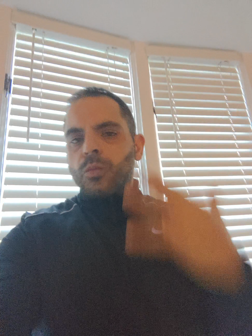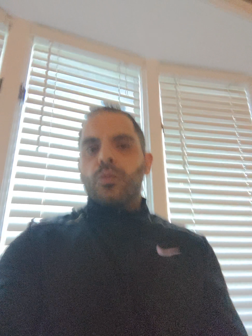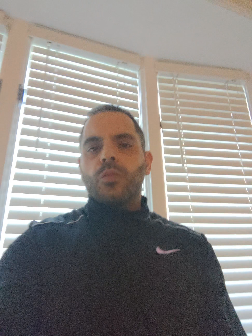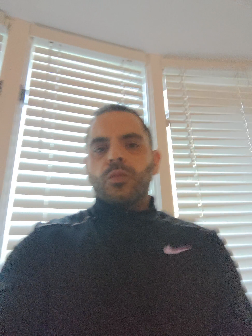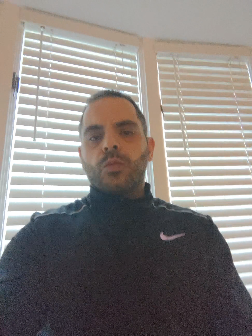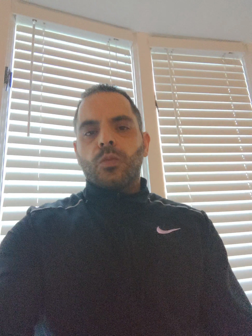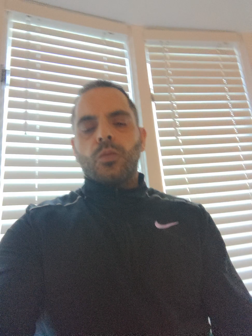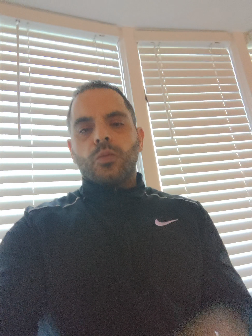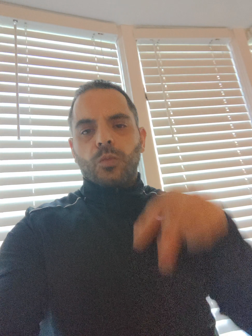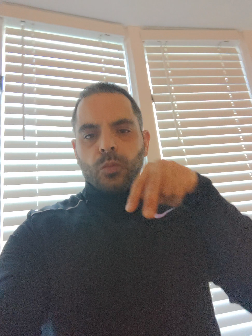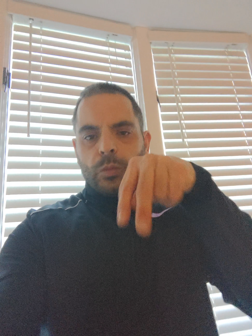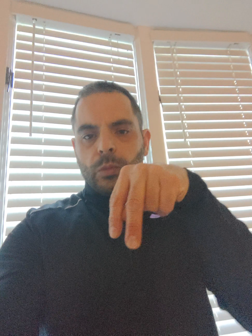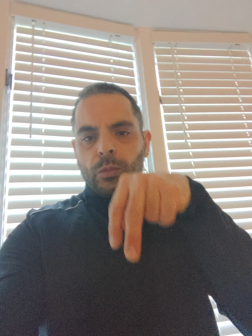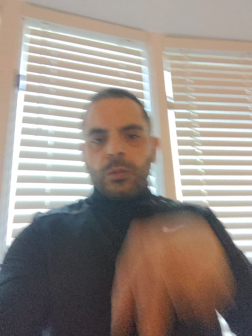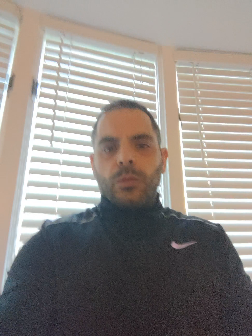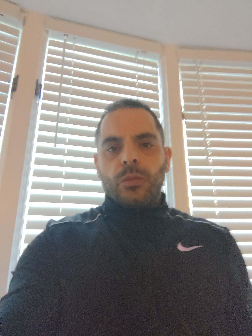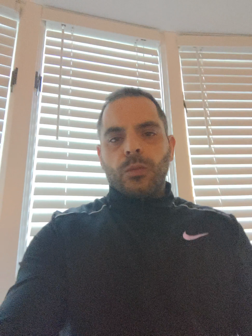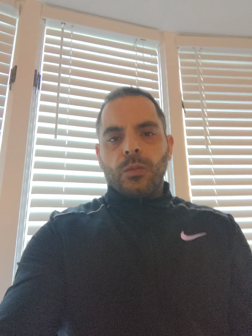ride